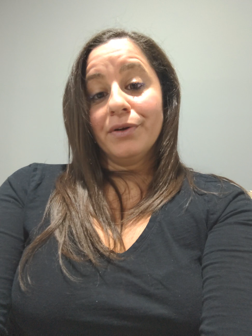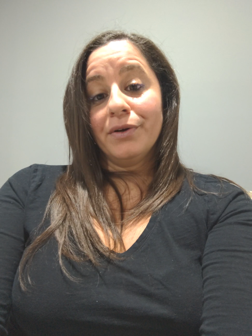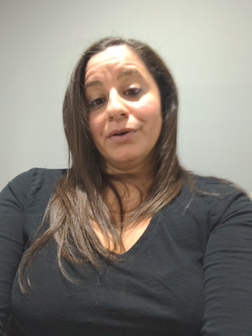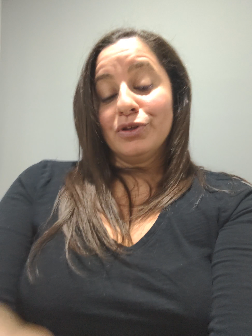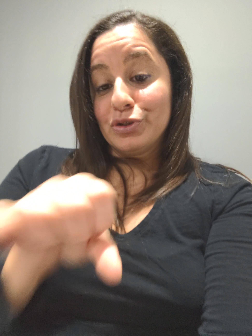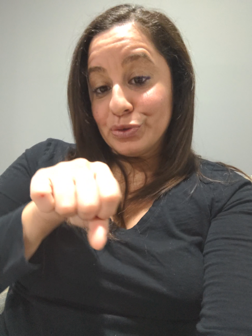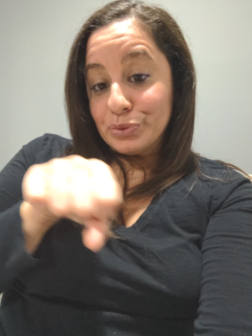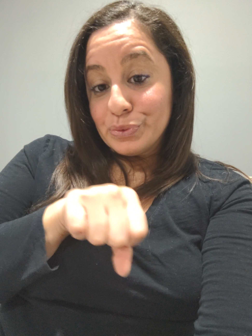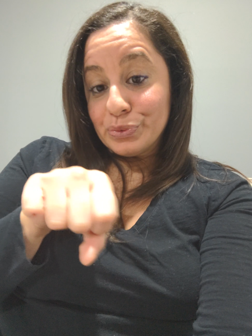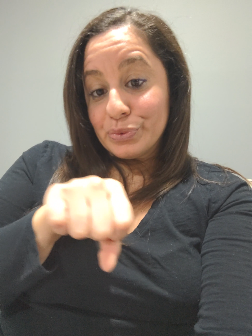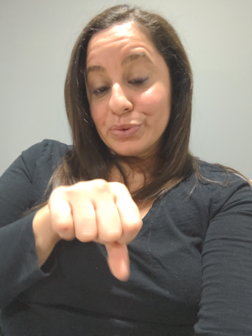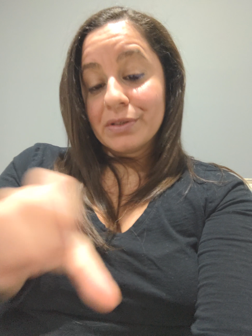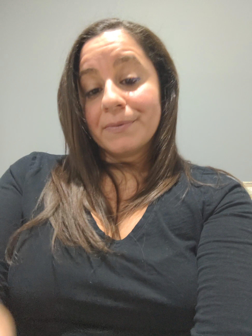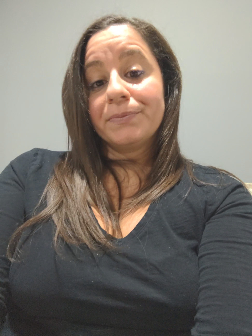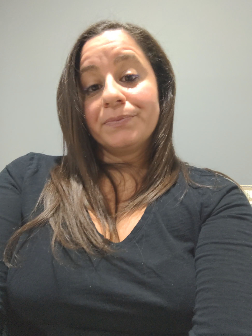shoe